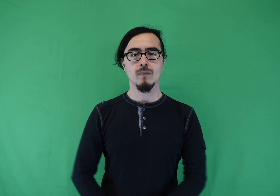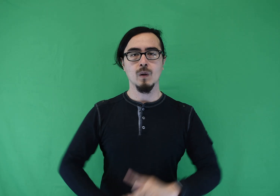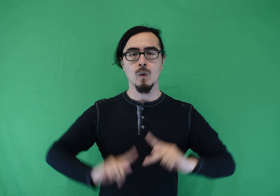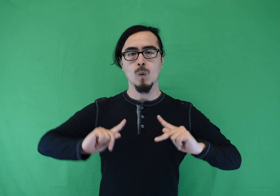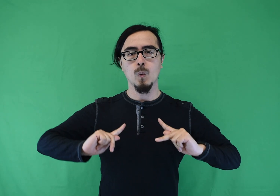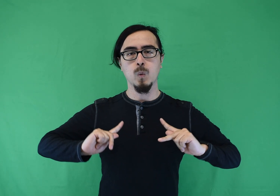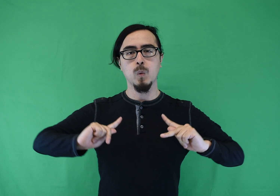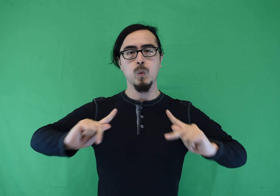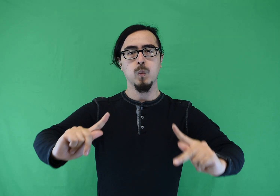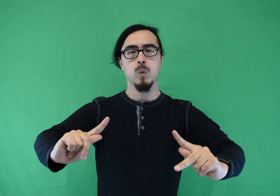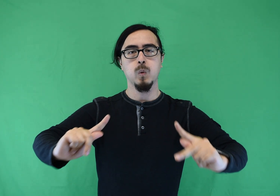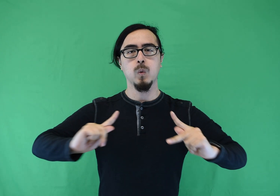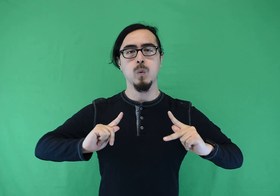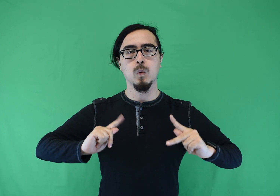pulmones